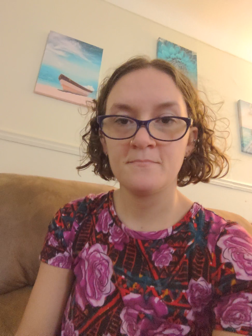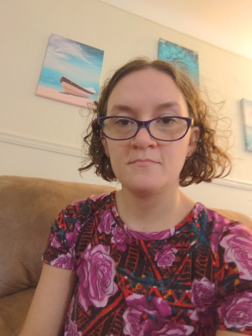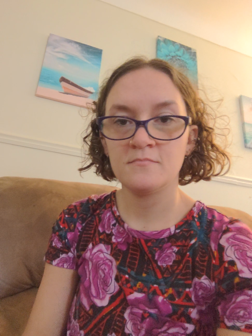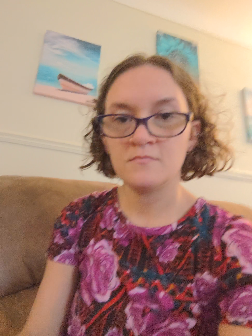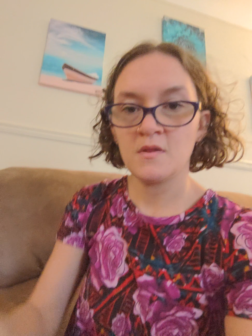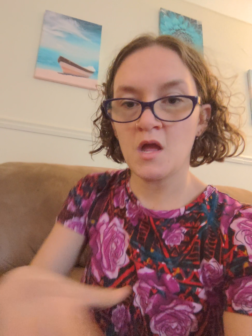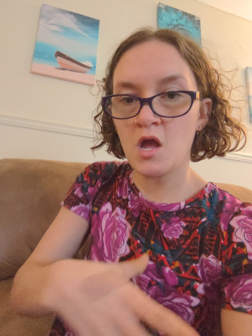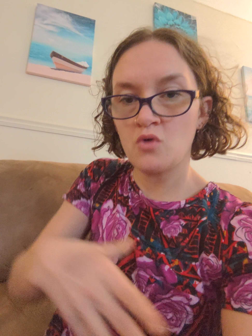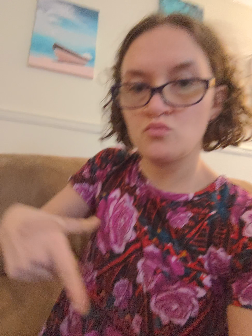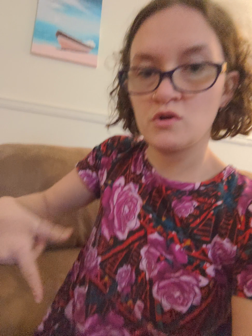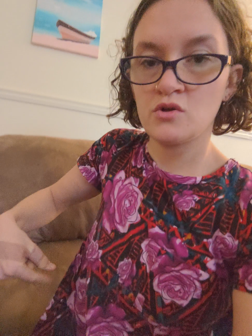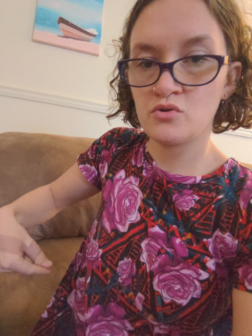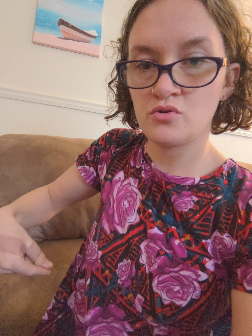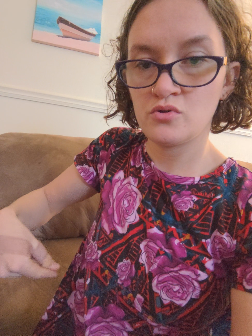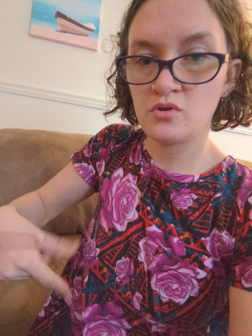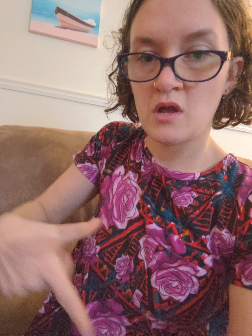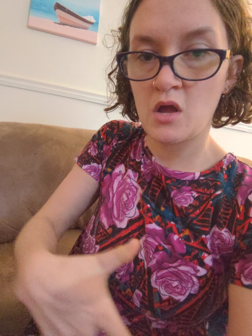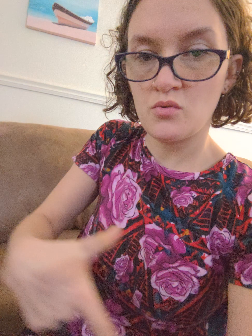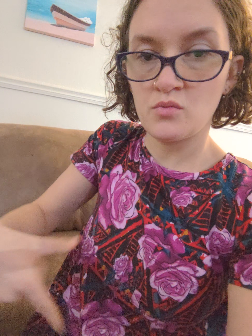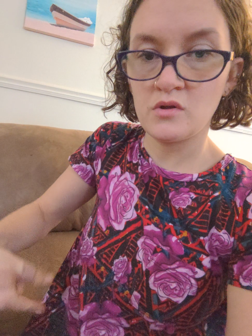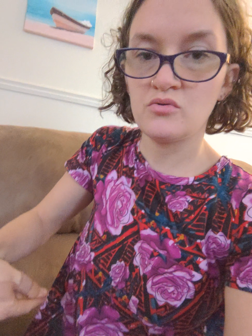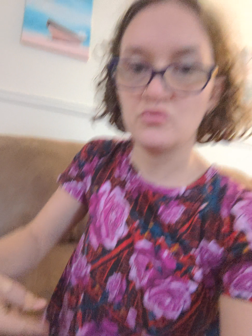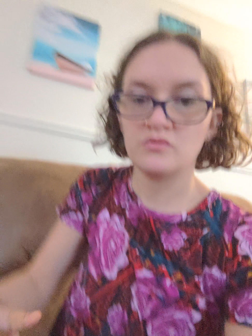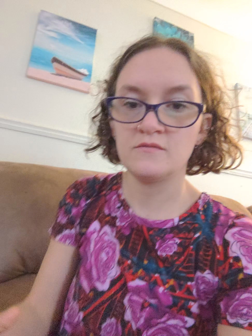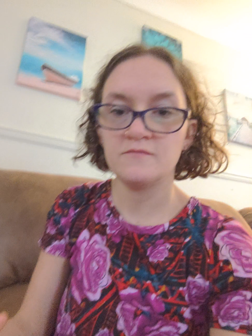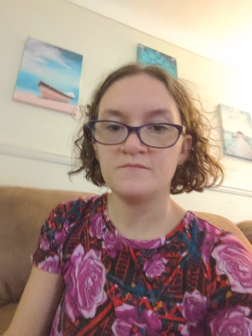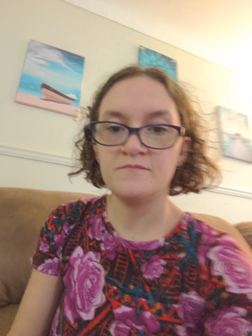underwear